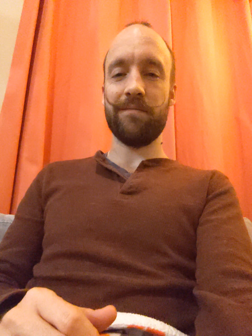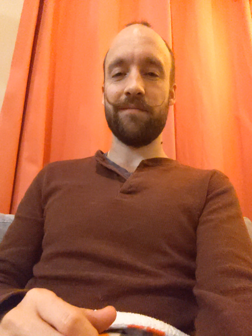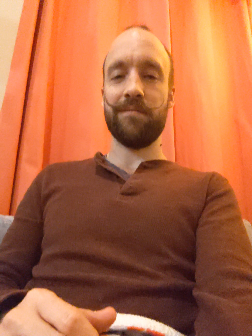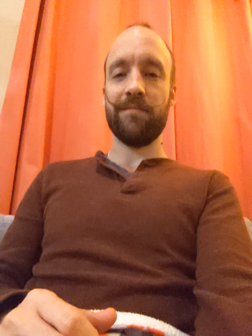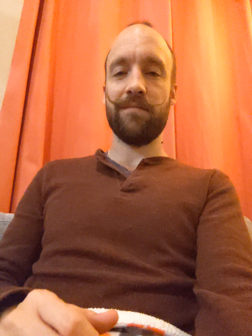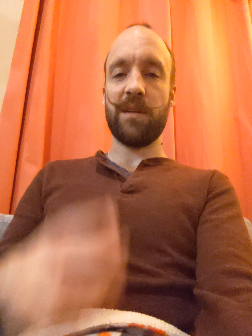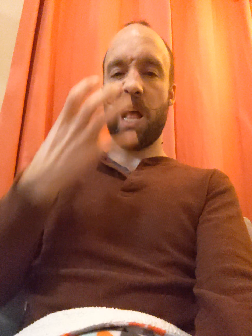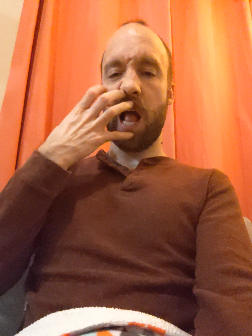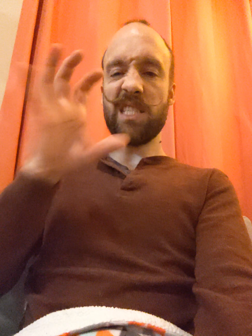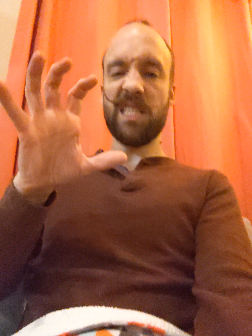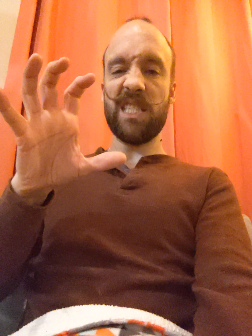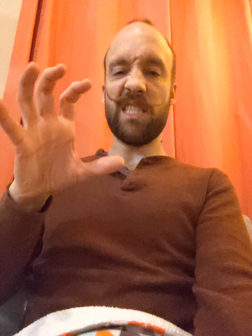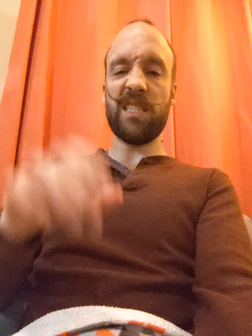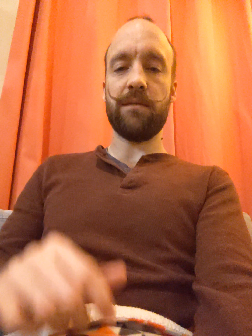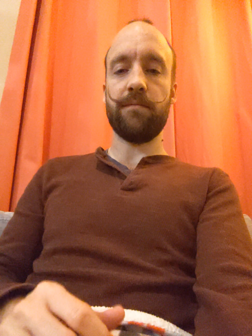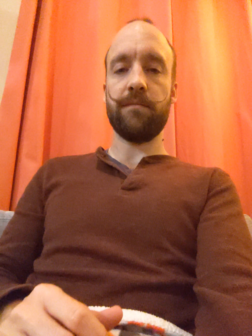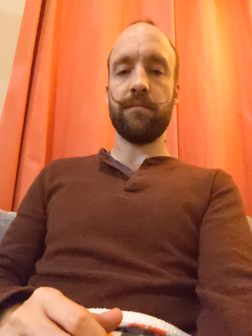hot